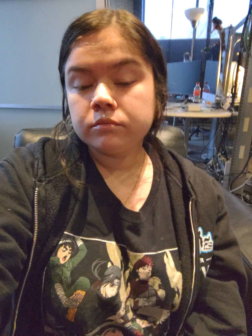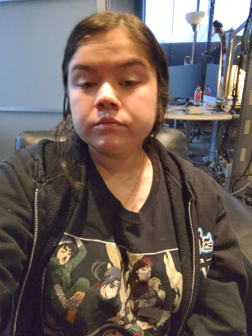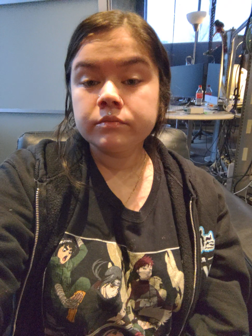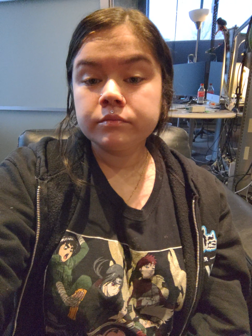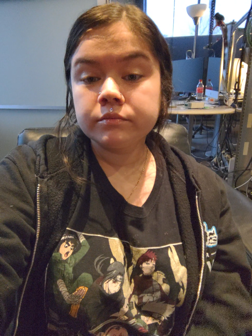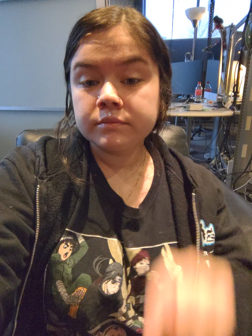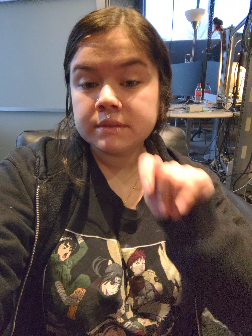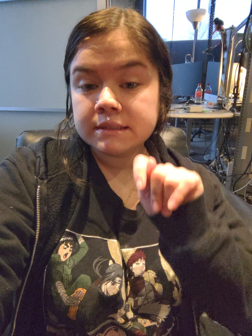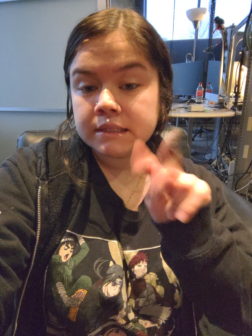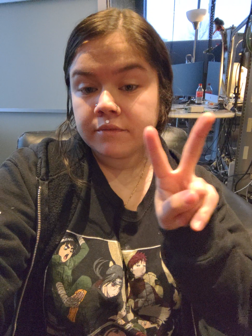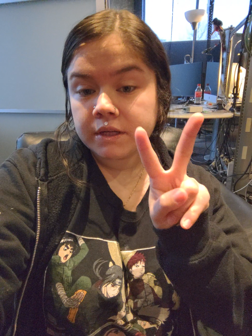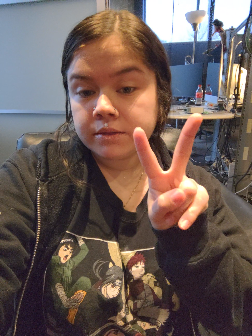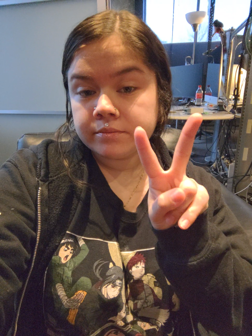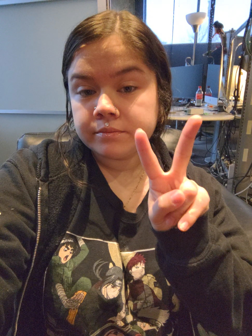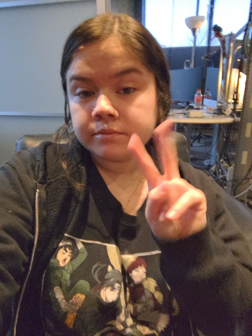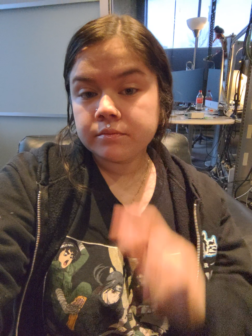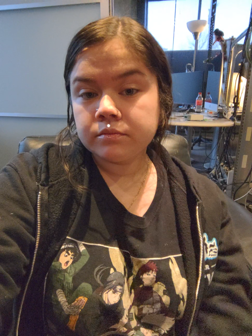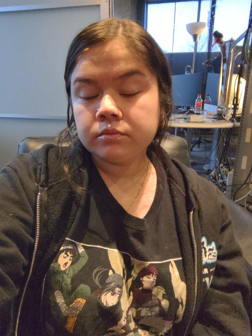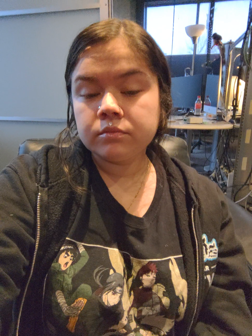TV